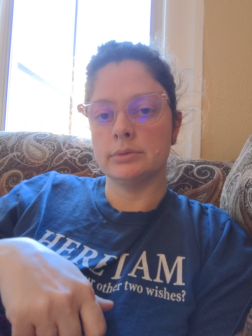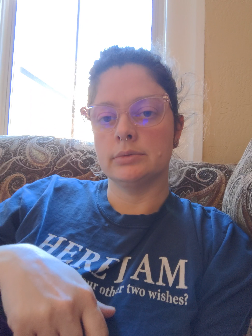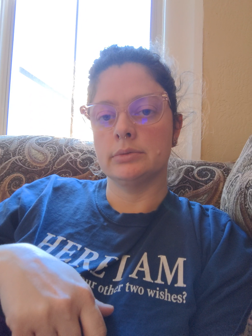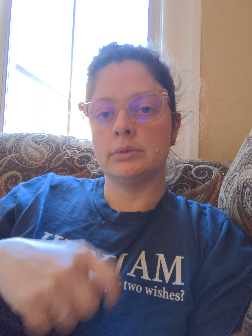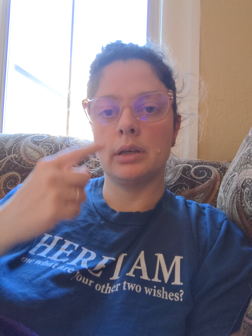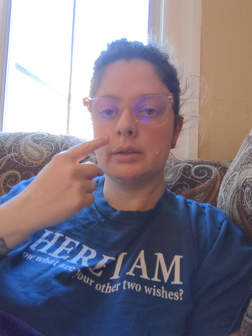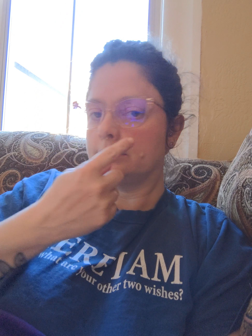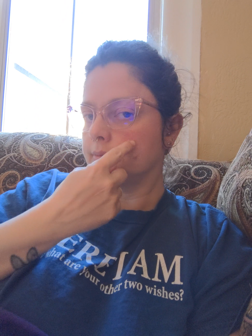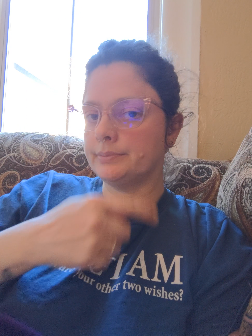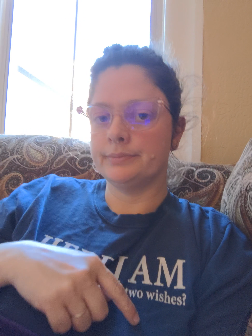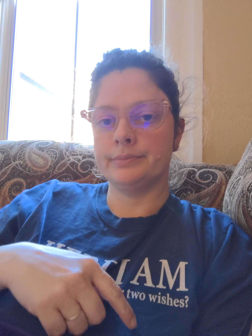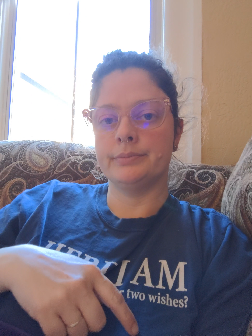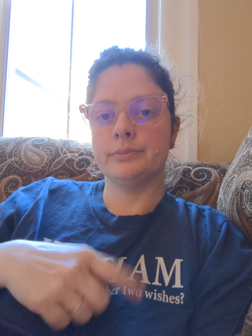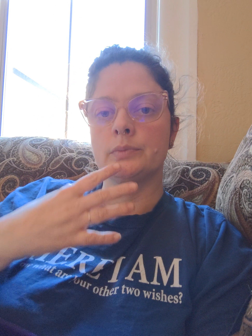eye